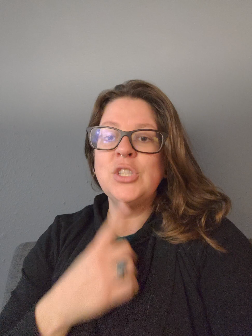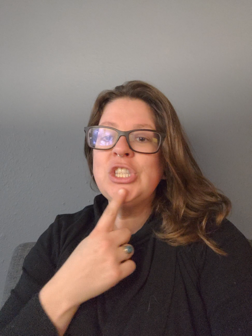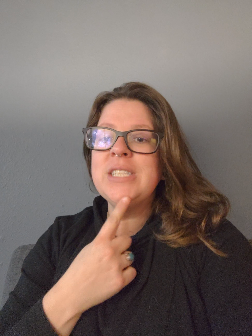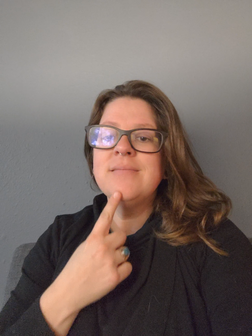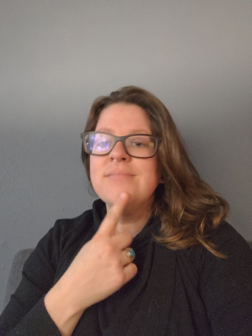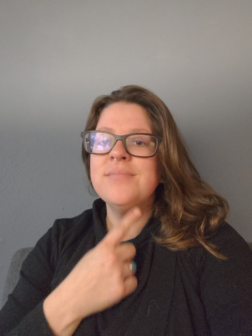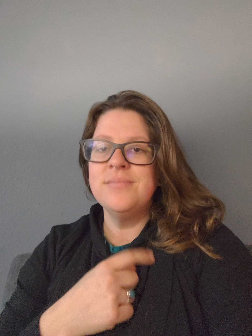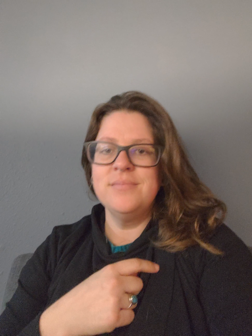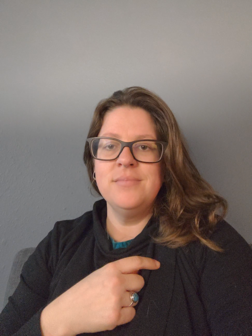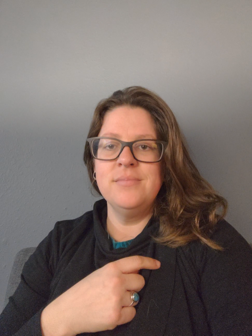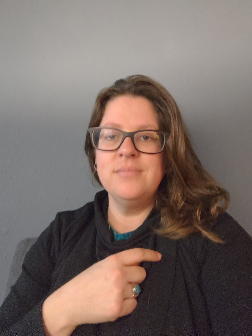chin